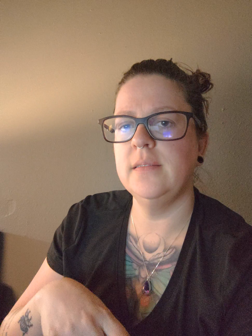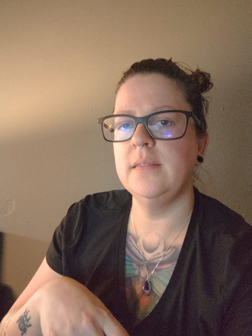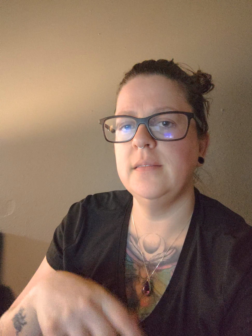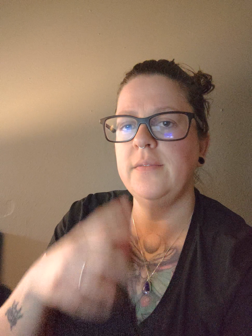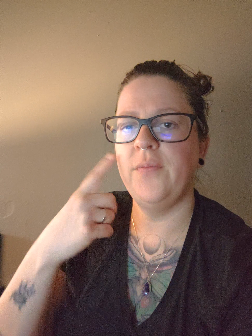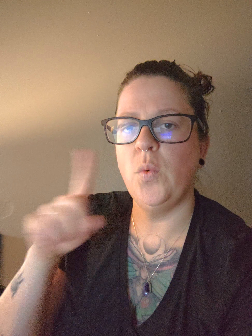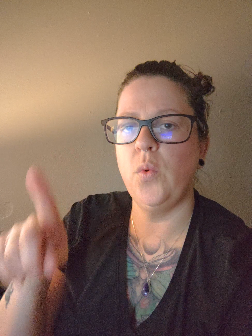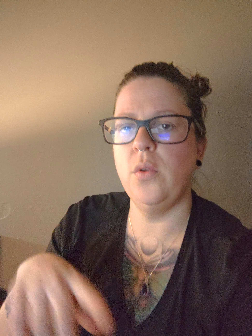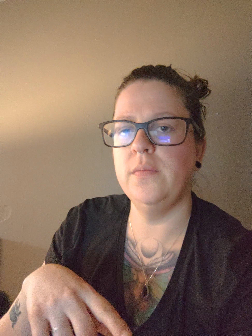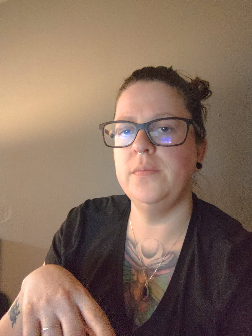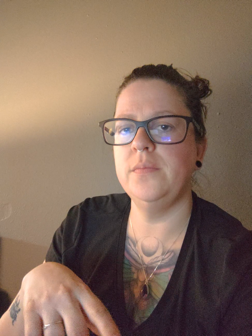for